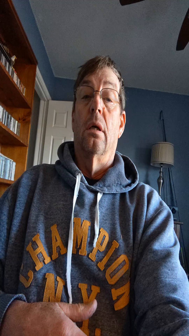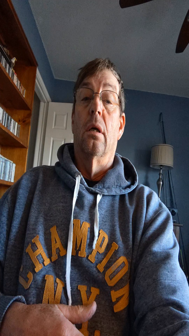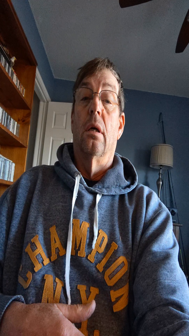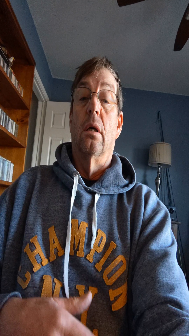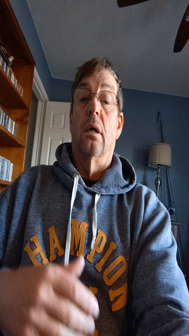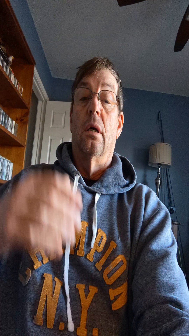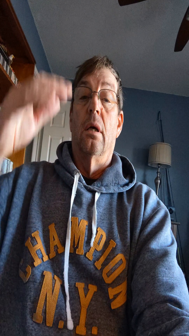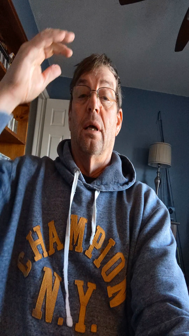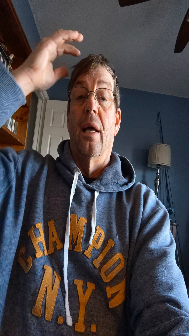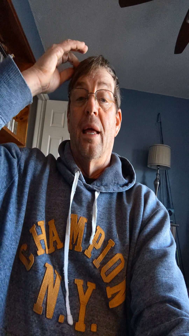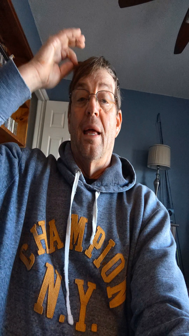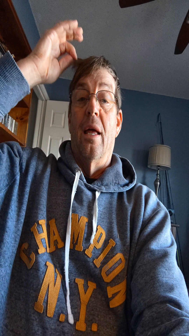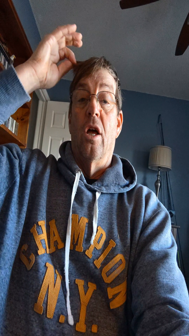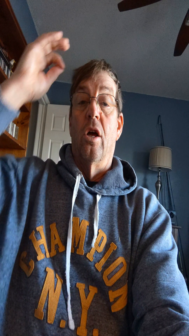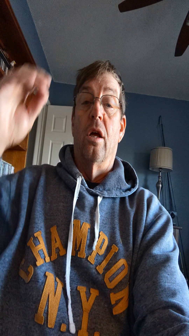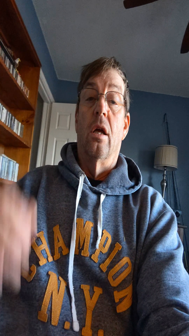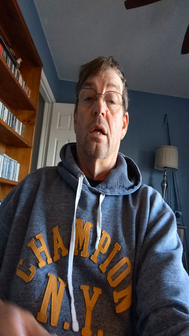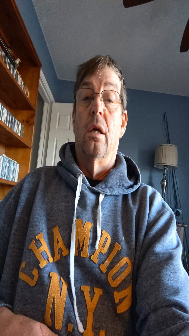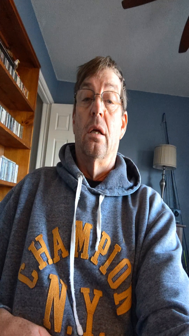hair